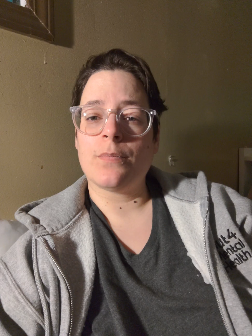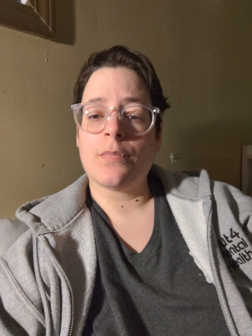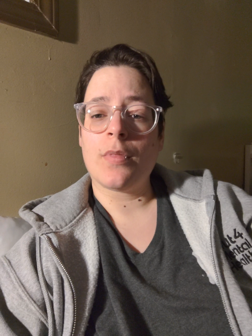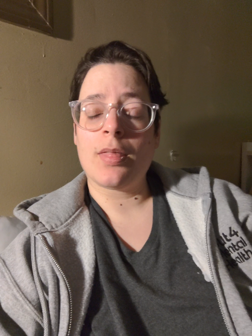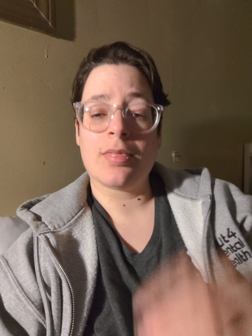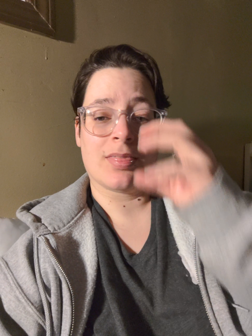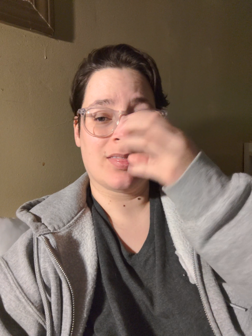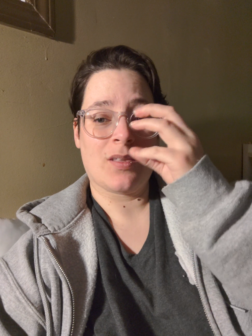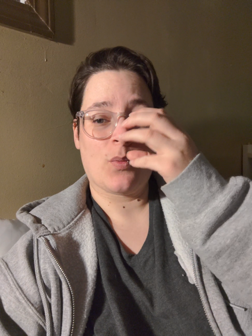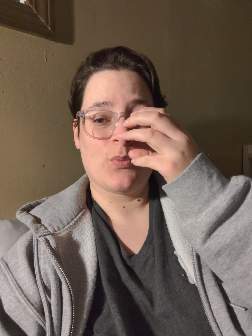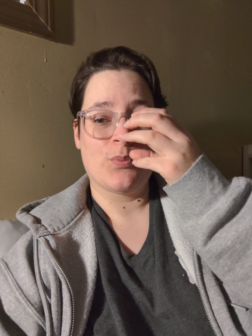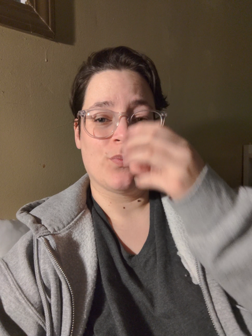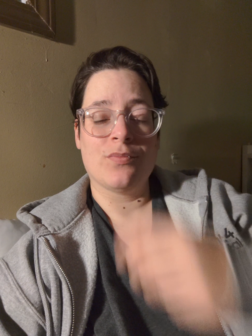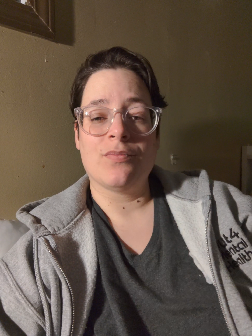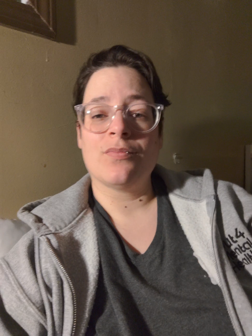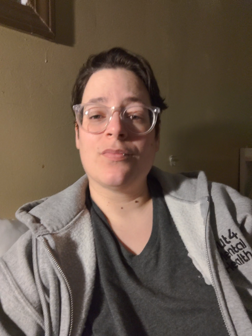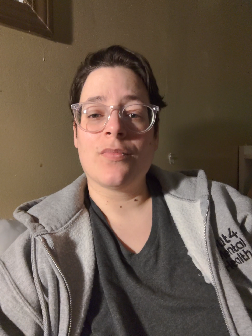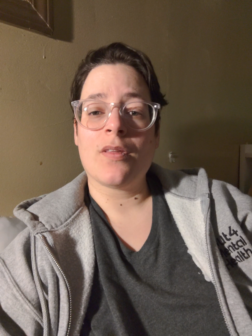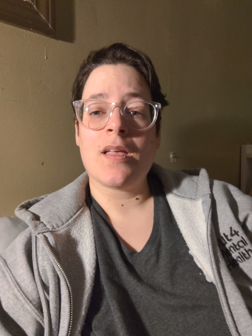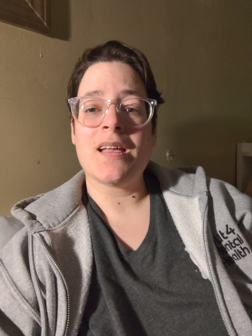clown